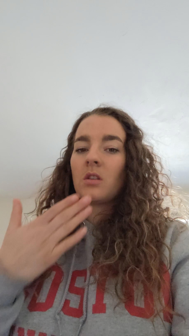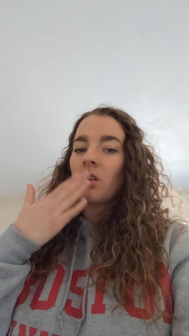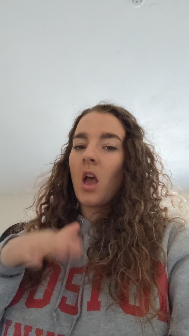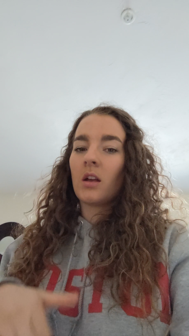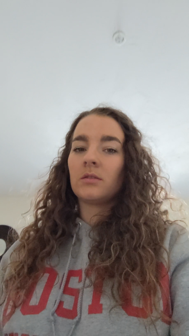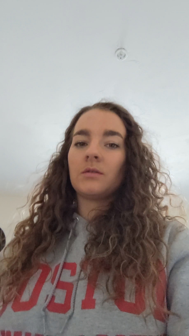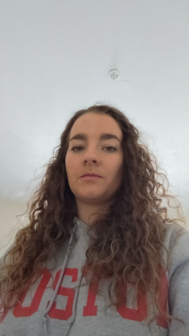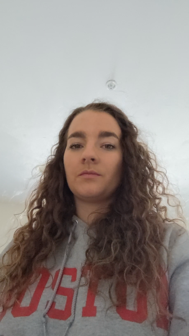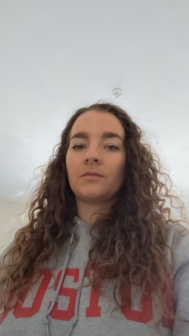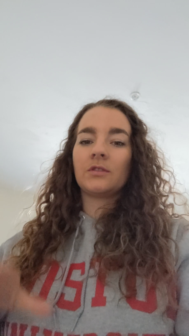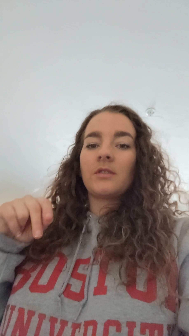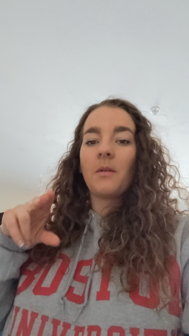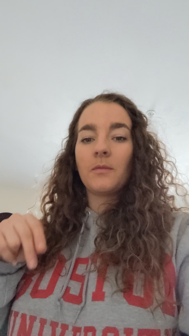diaper